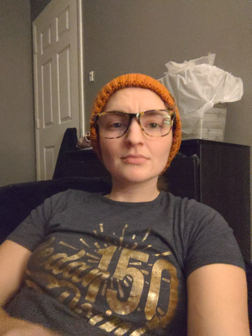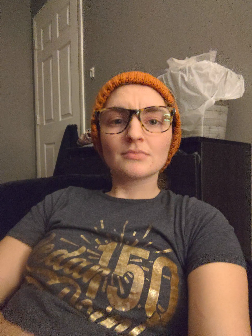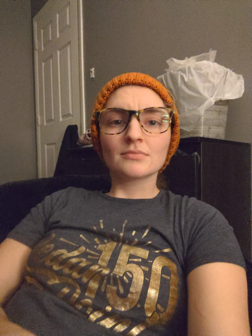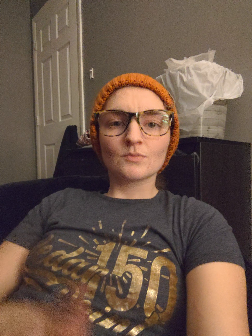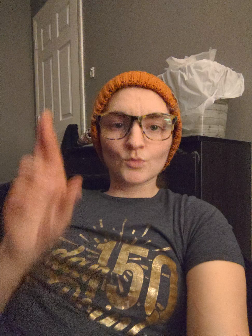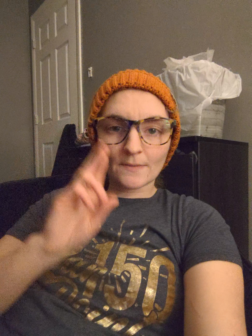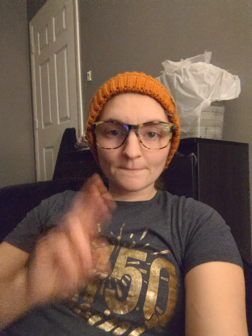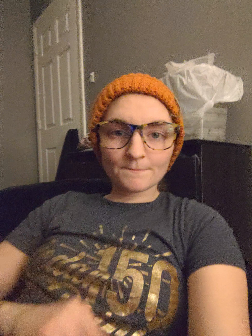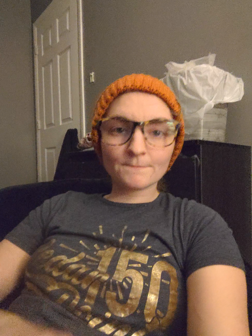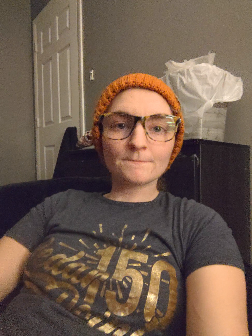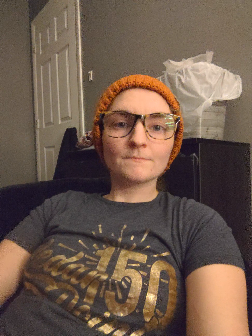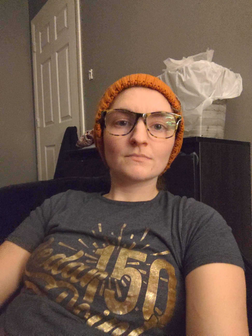refrigerator